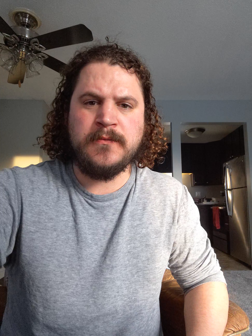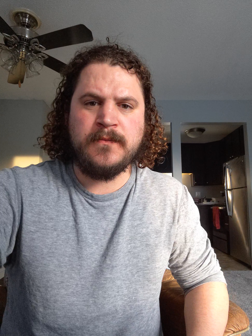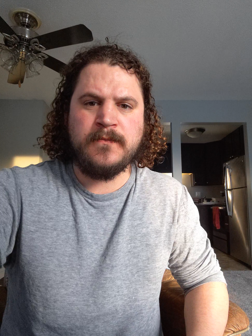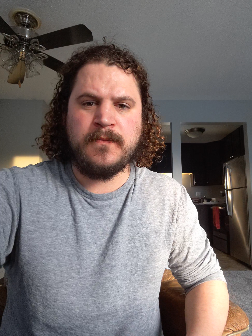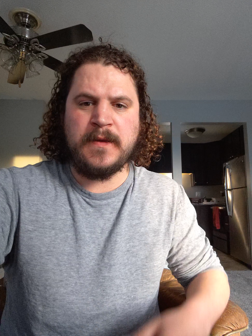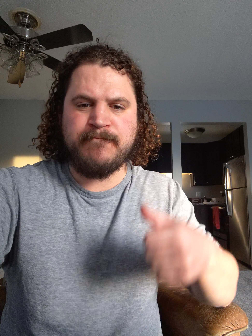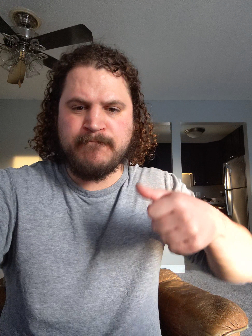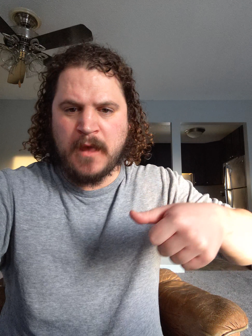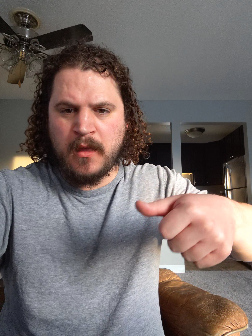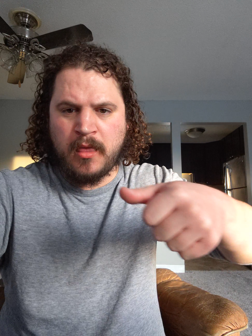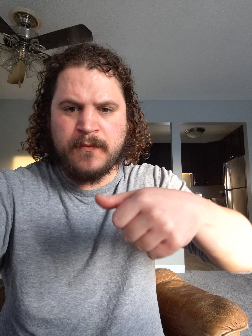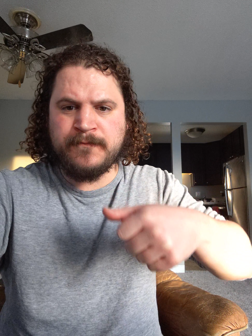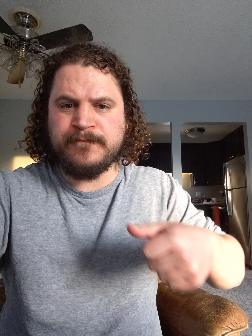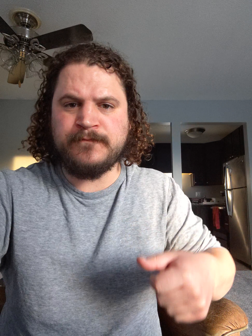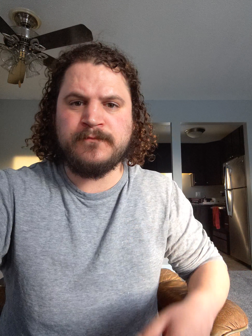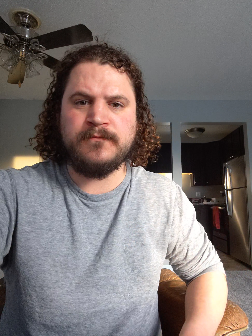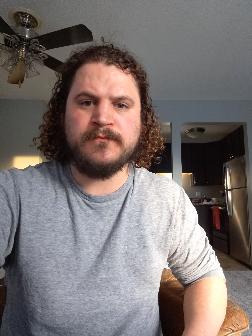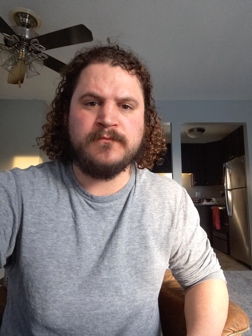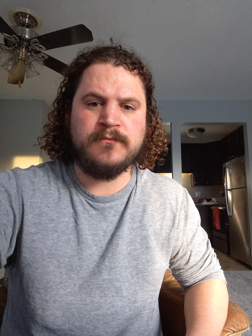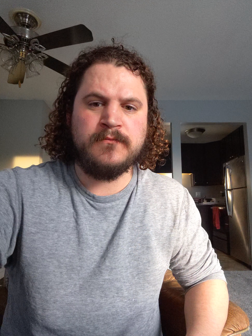puzzle